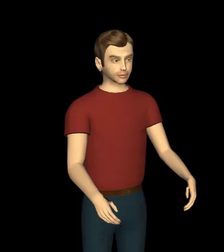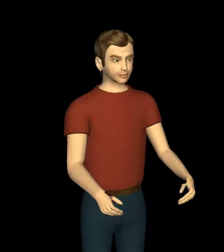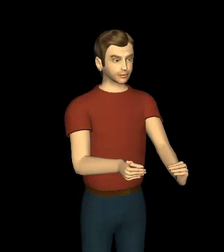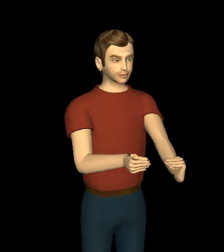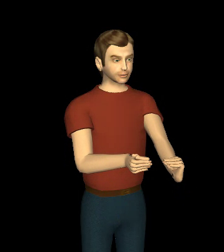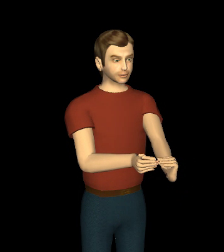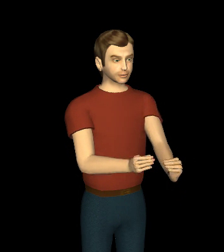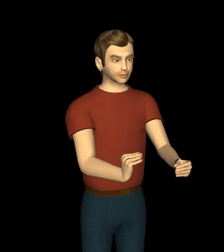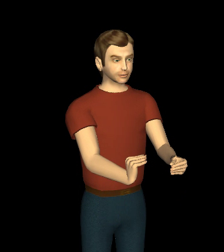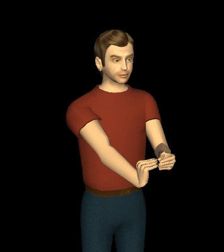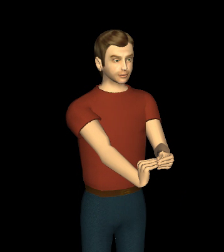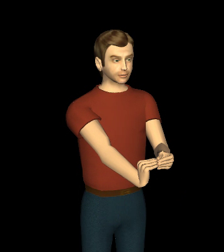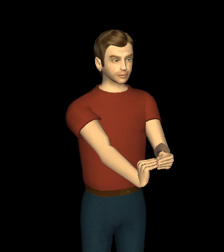مشكلة